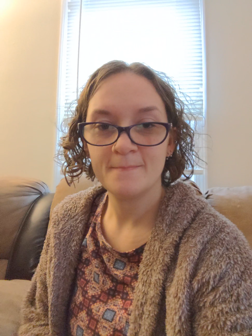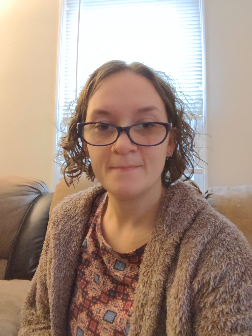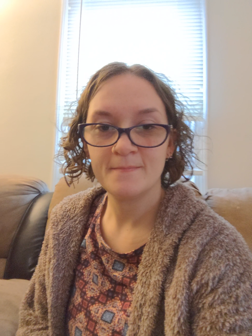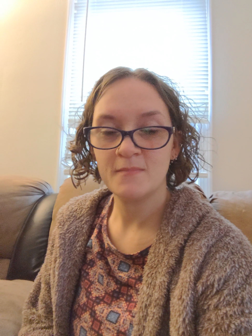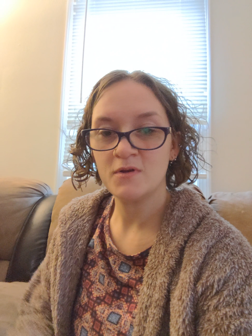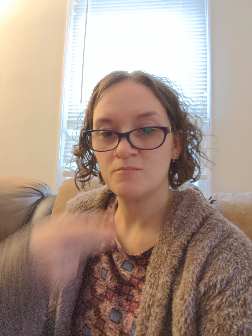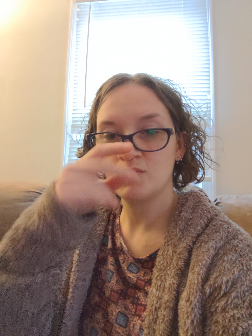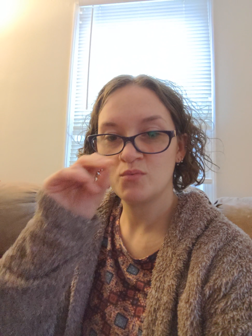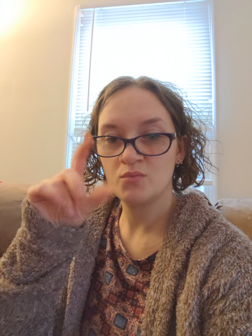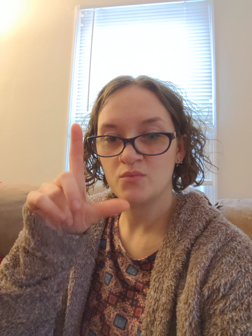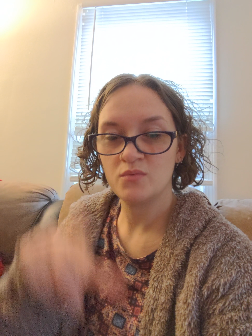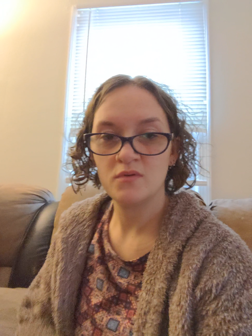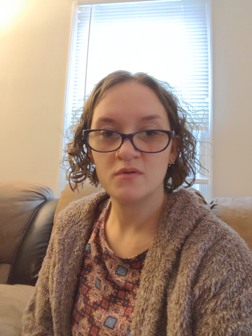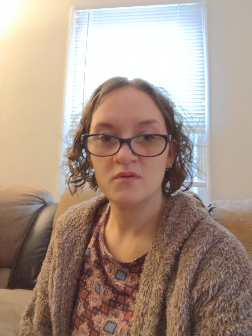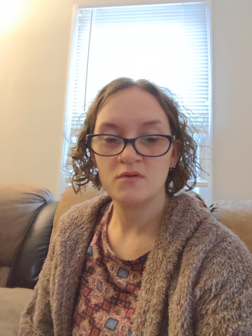pool